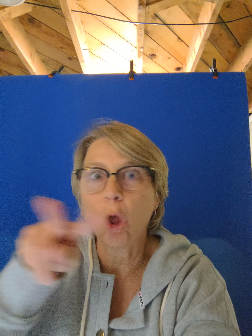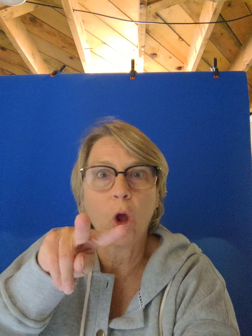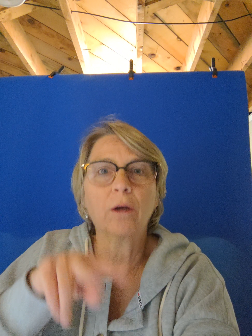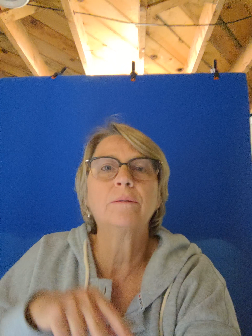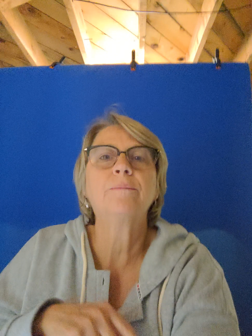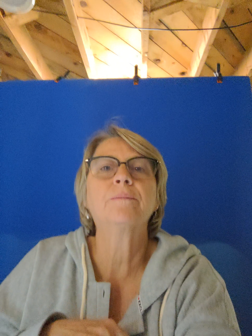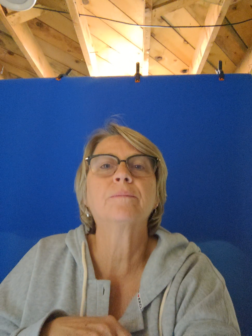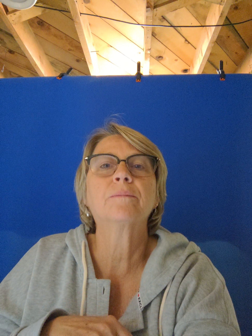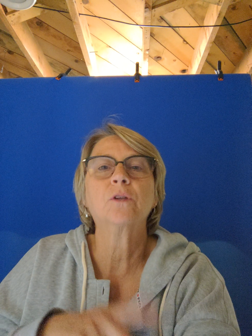look